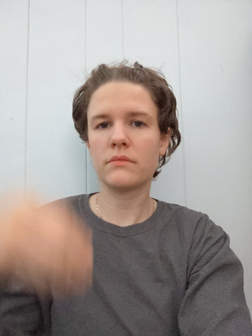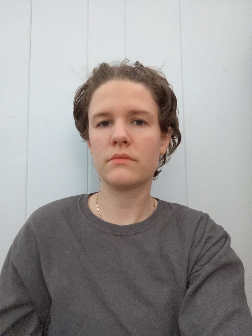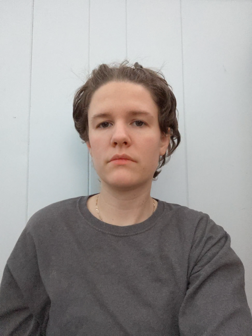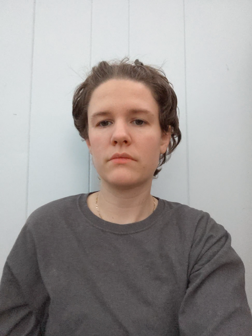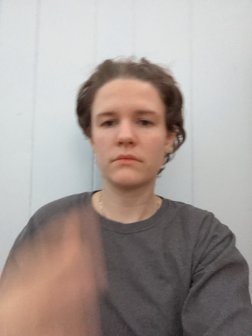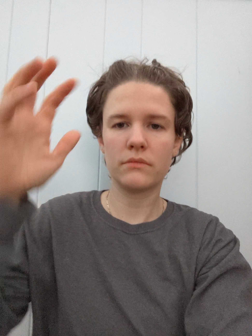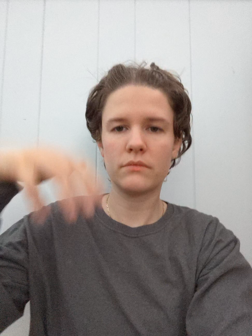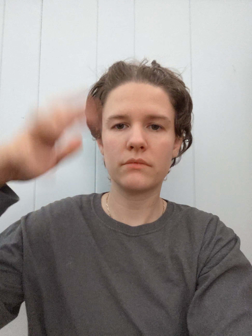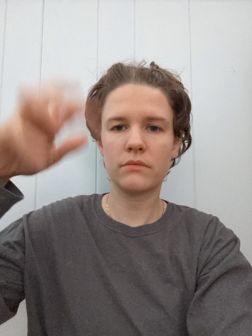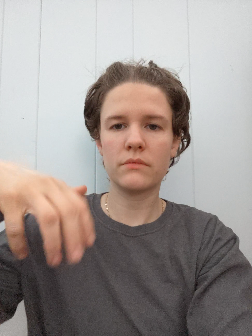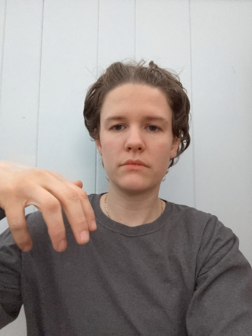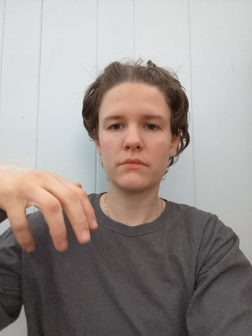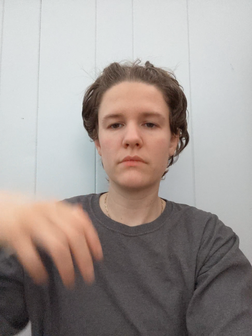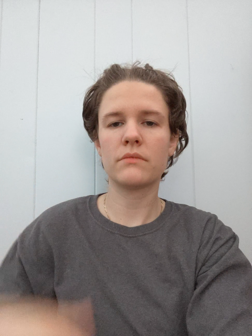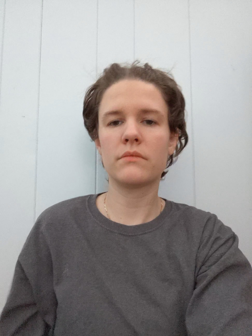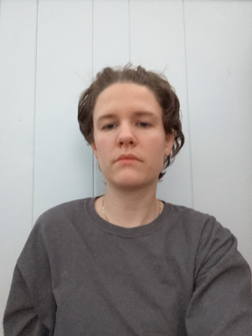rain